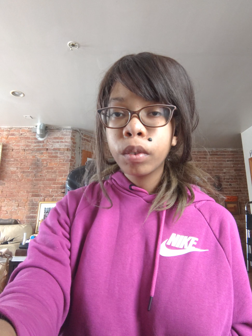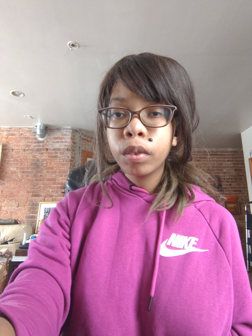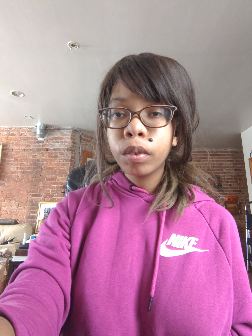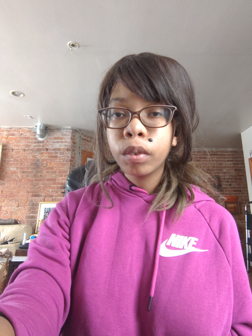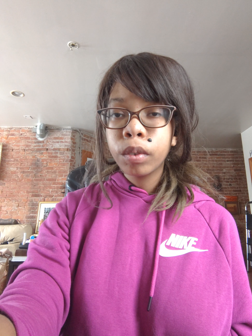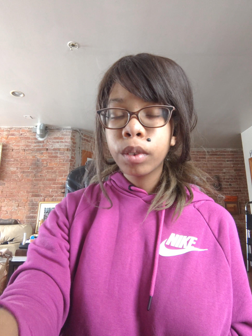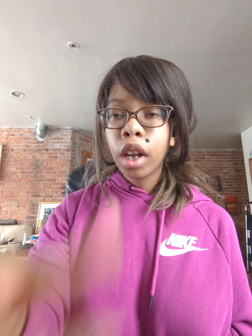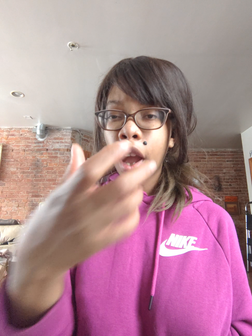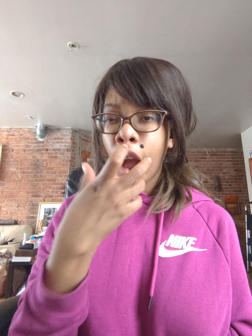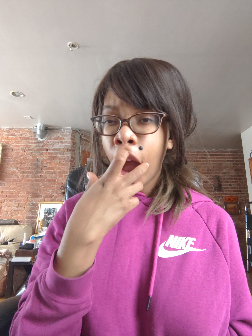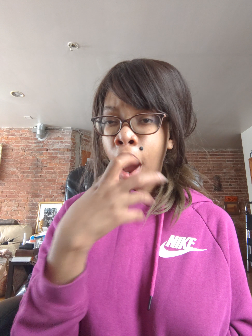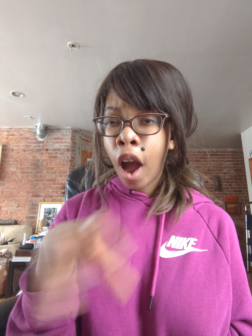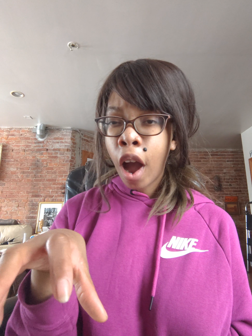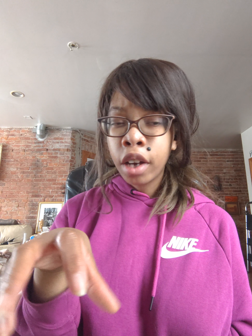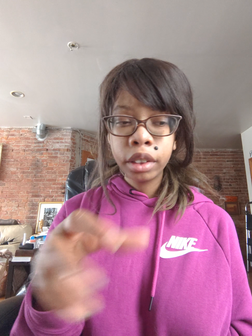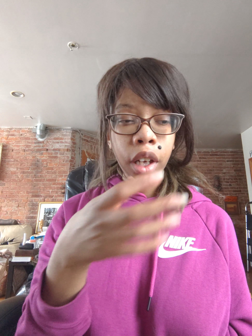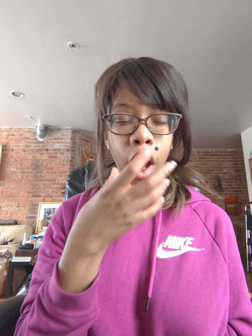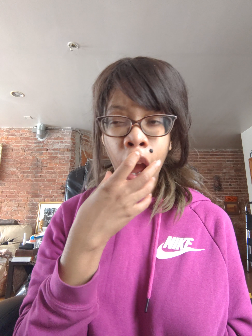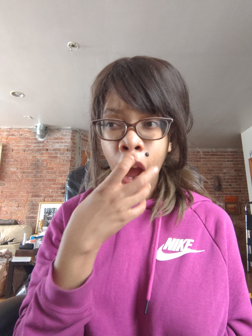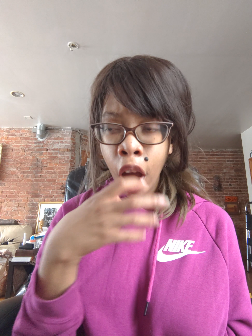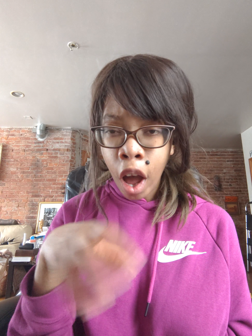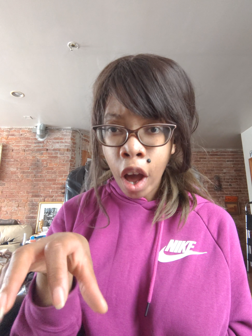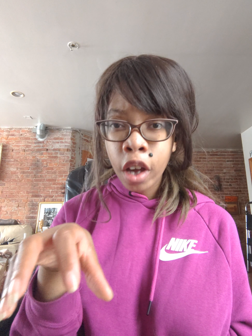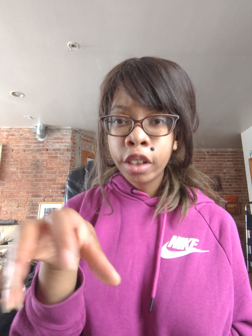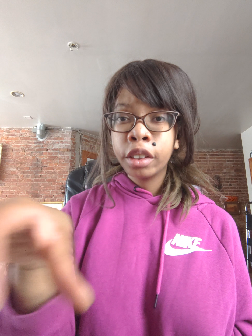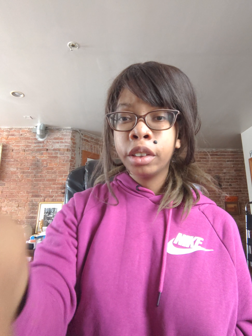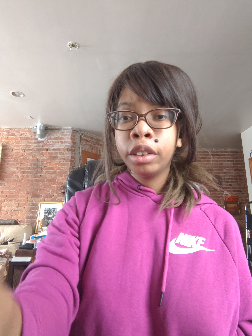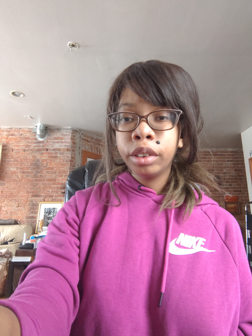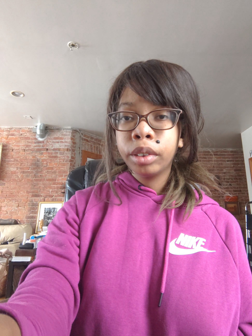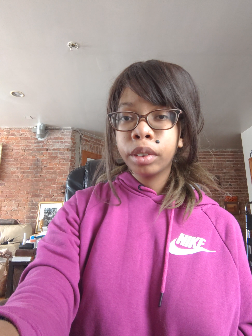hot